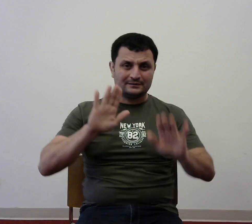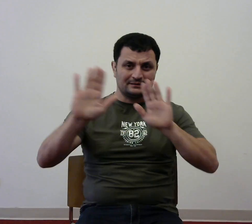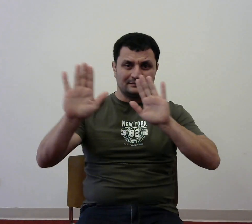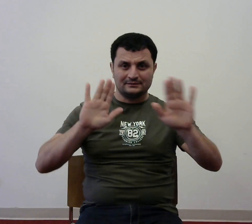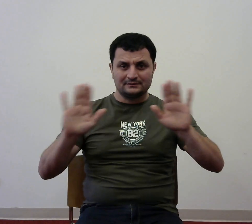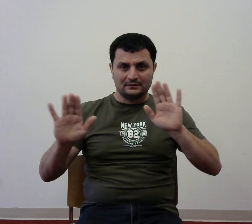sərgi